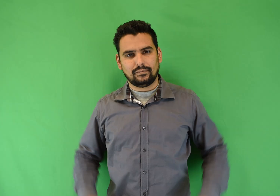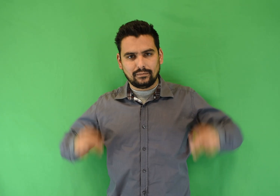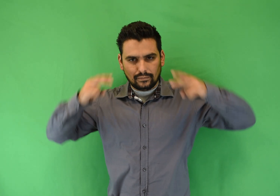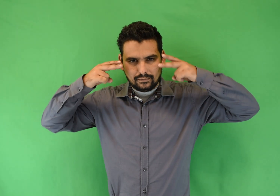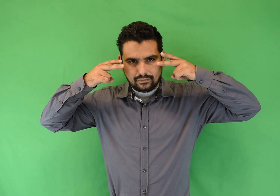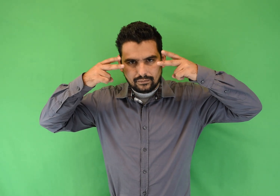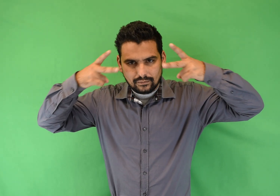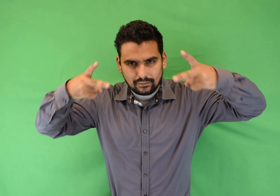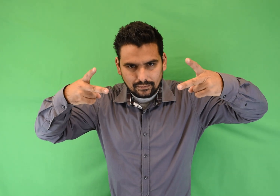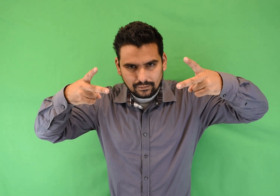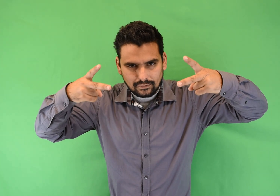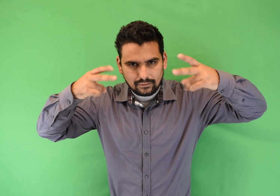nos vemos